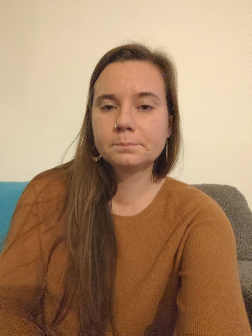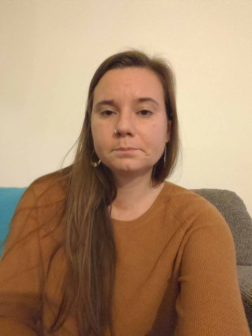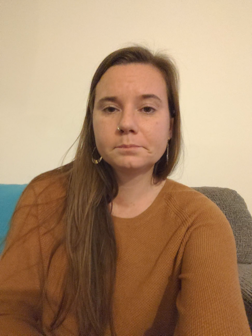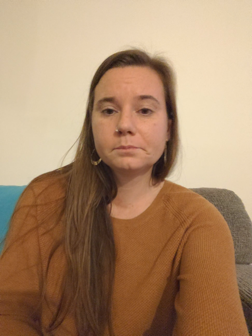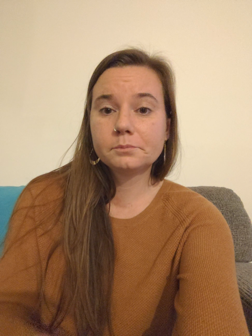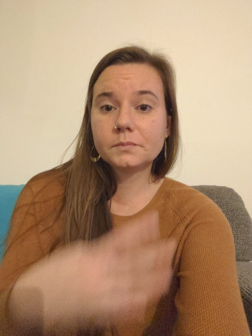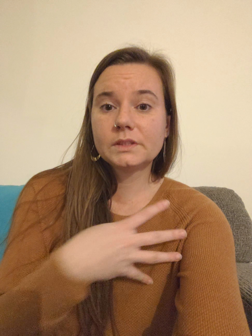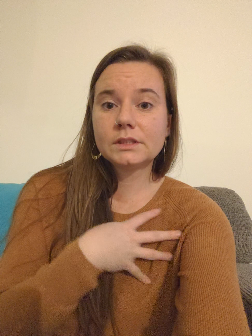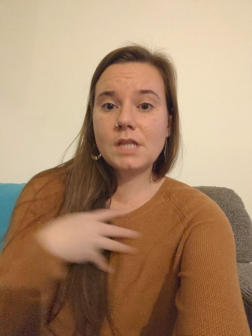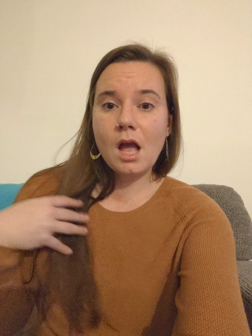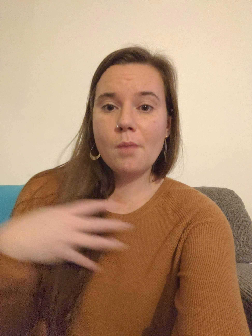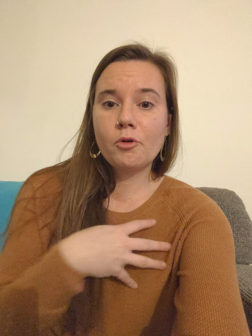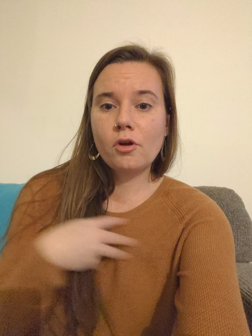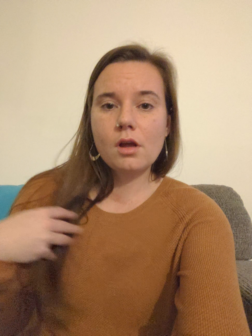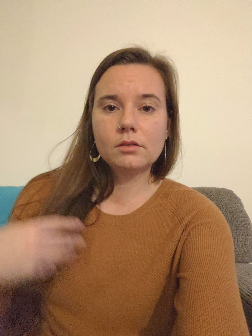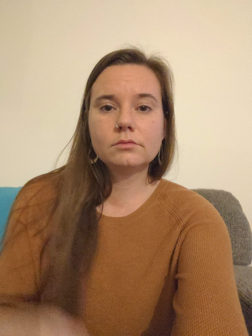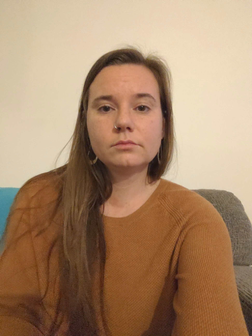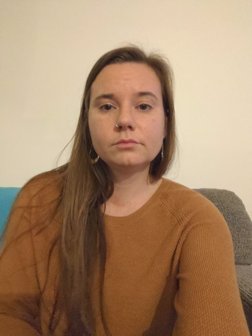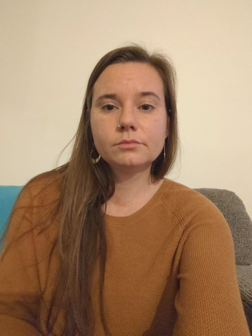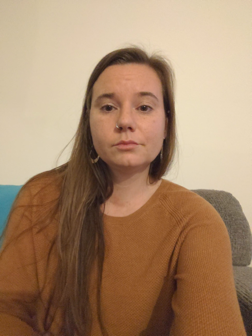zebra